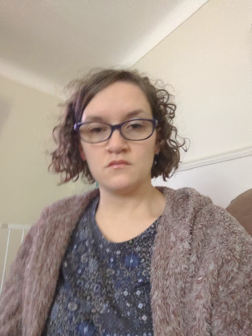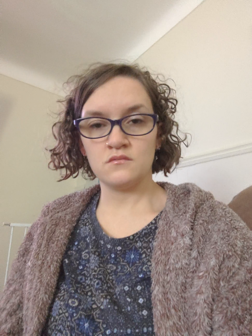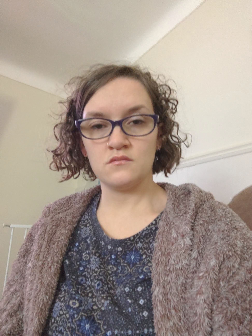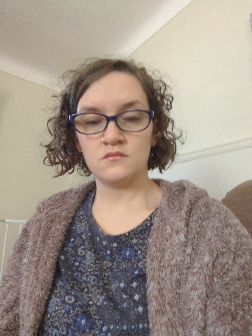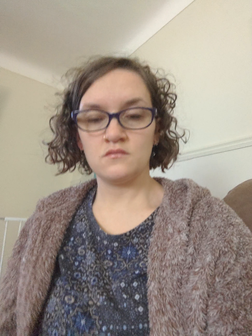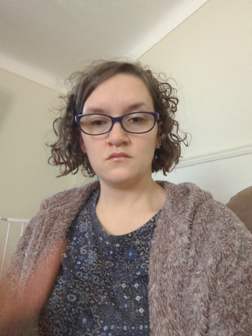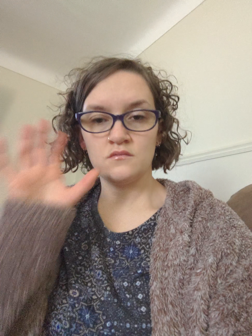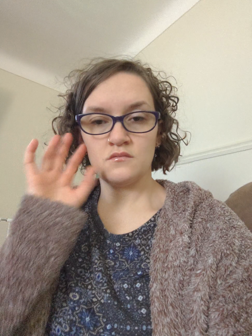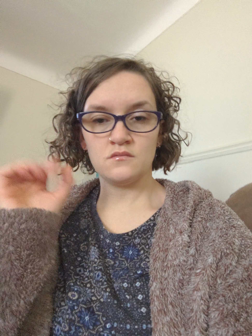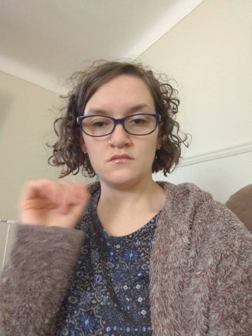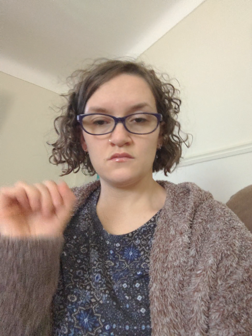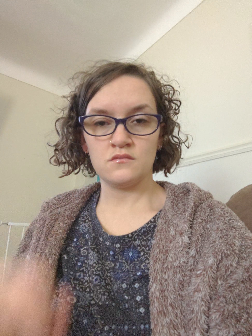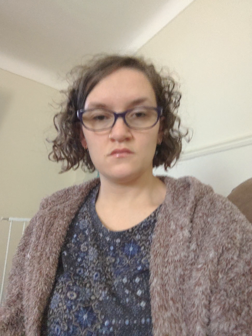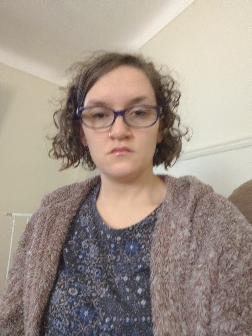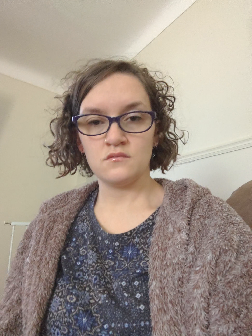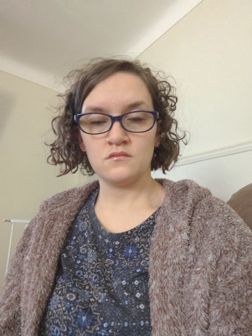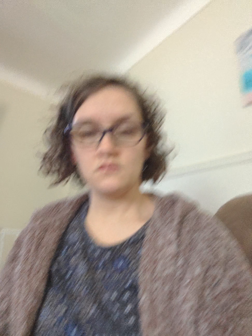loud